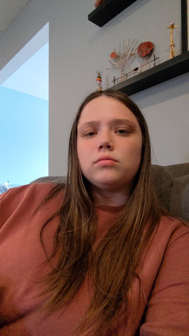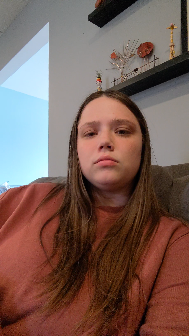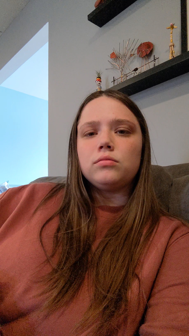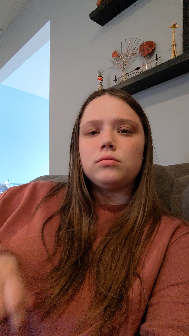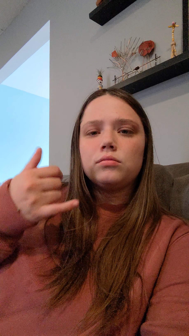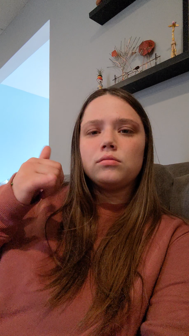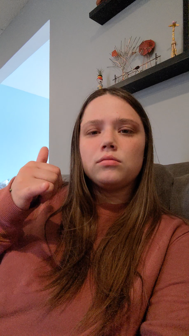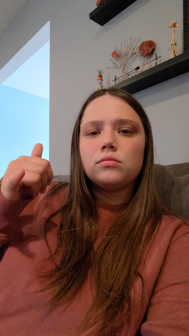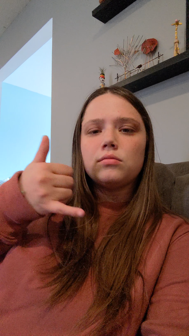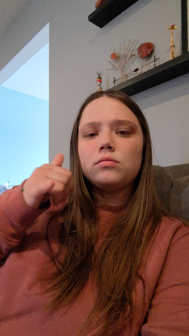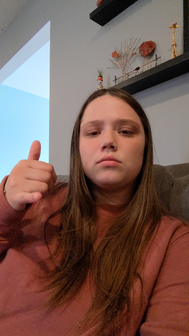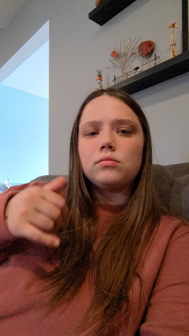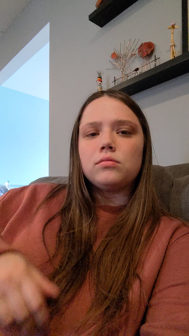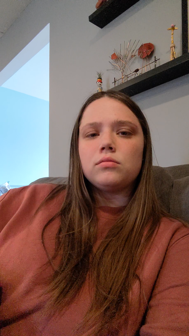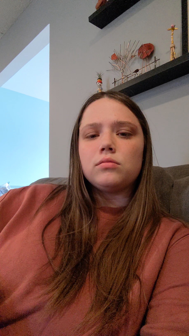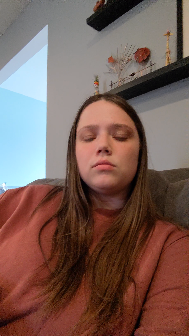play